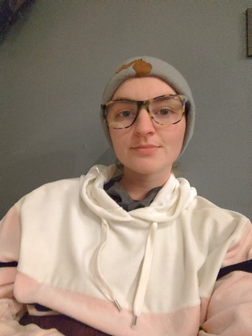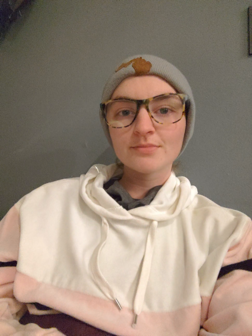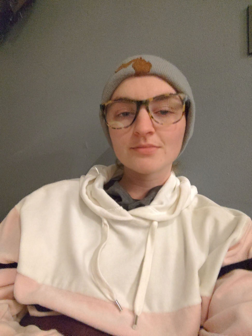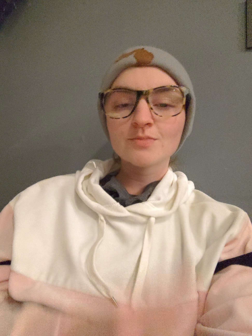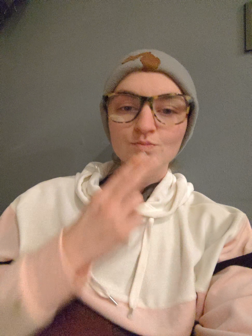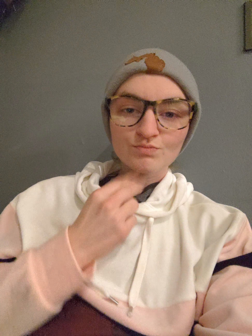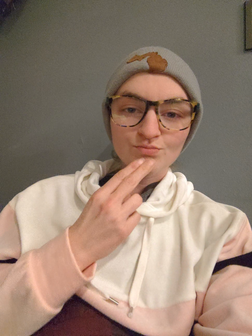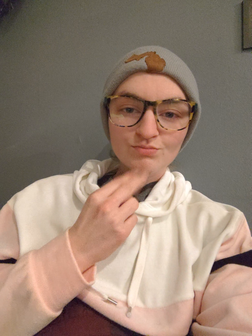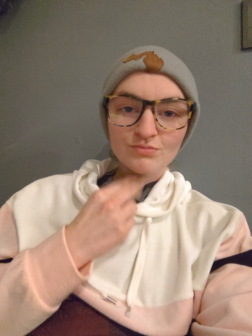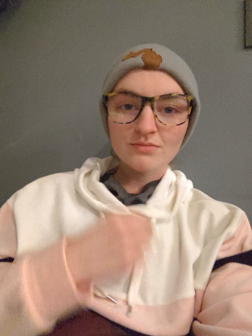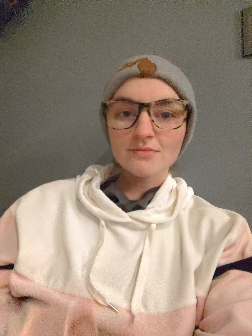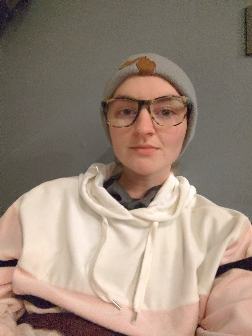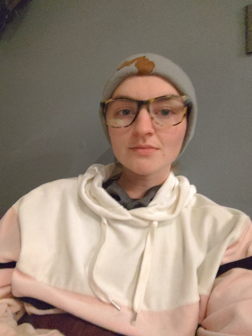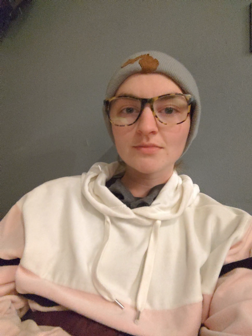cute